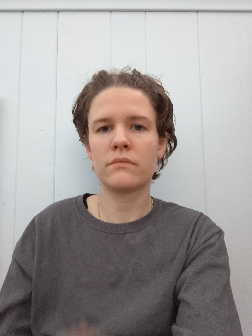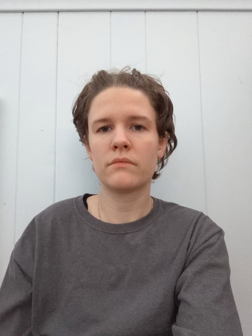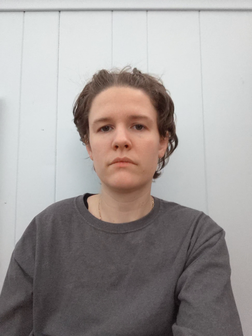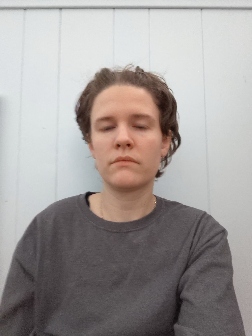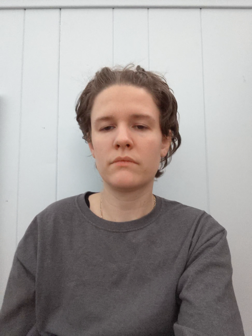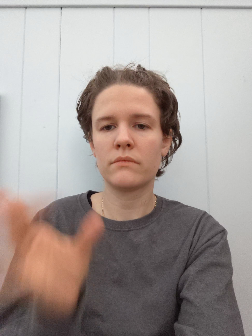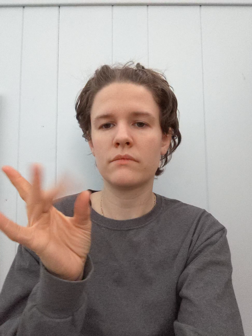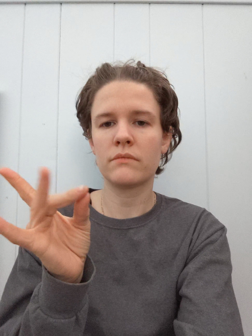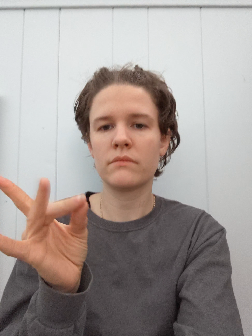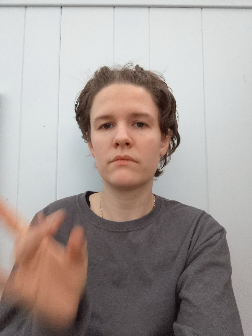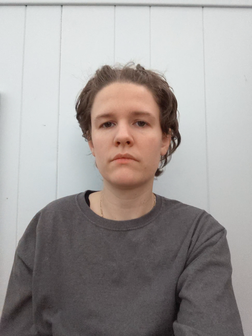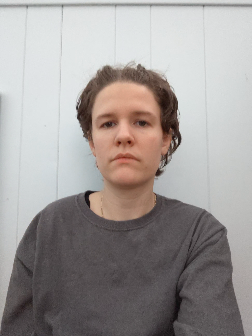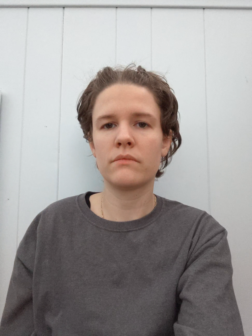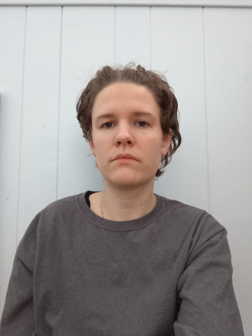sticky